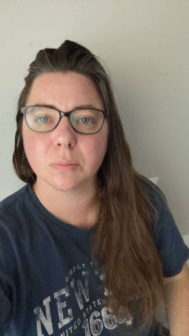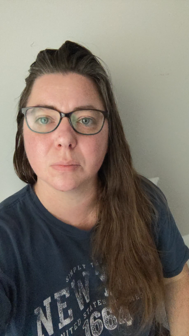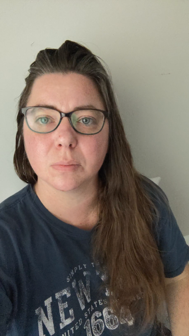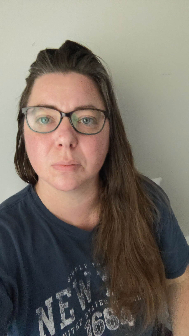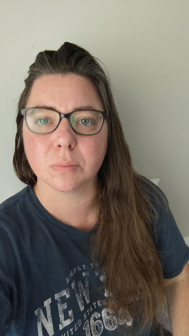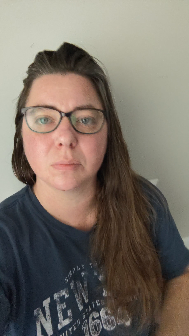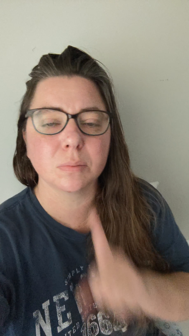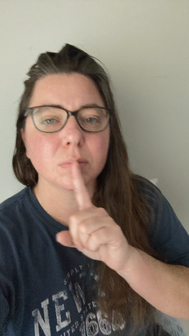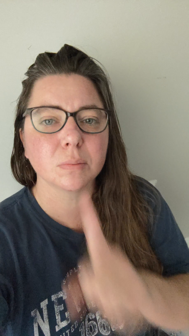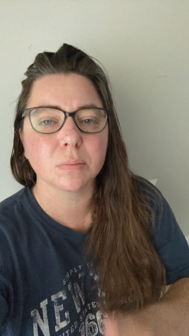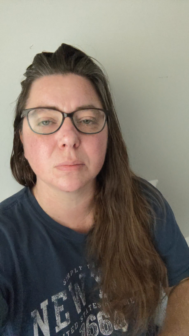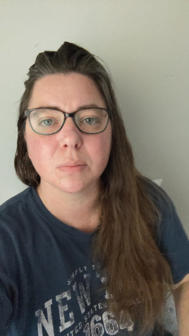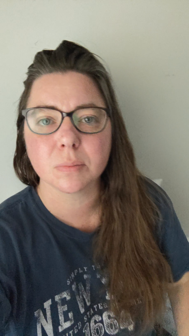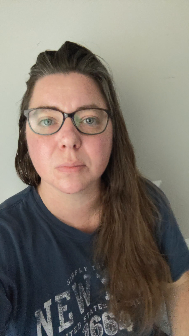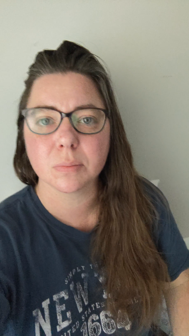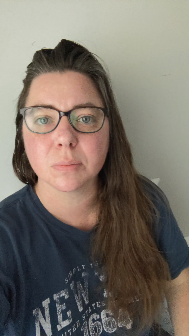is